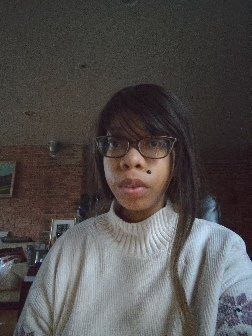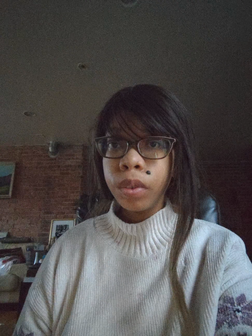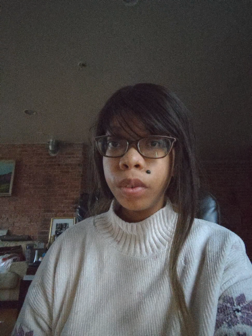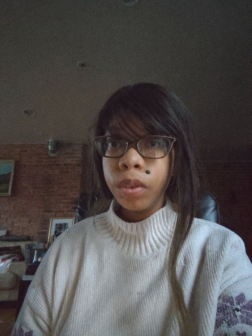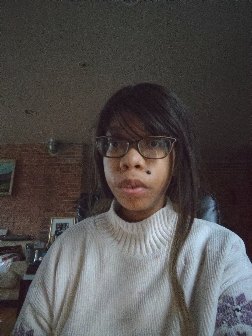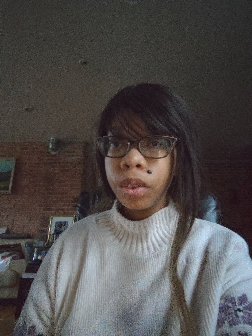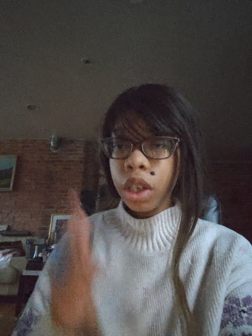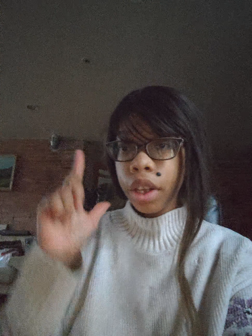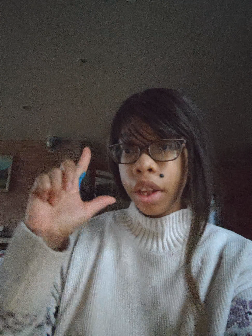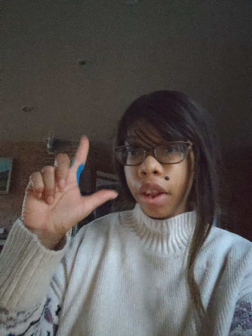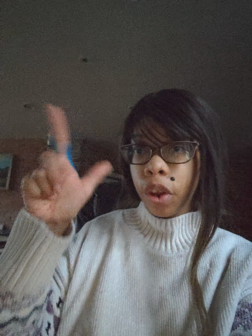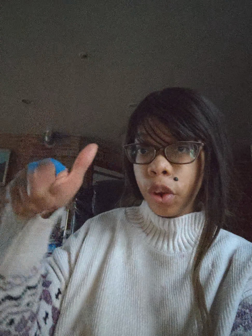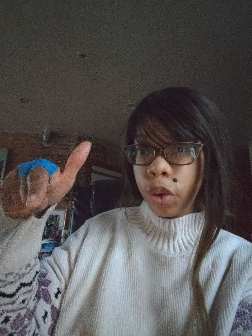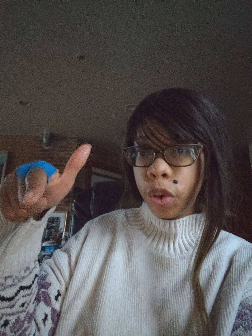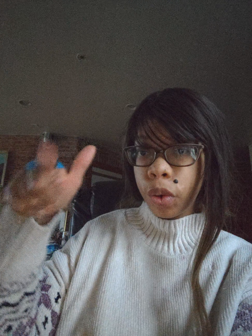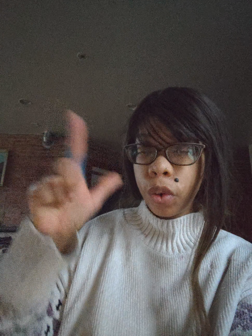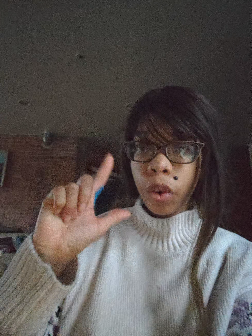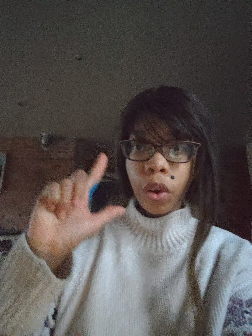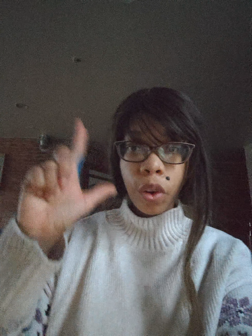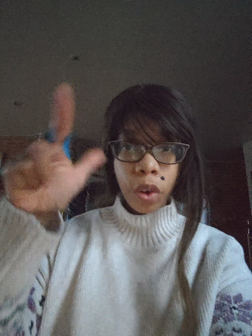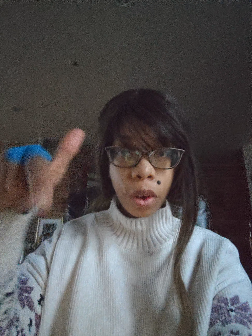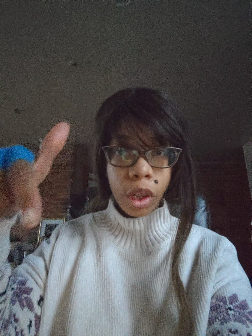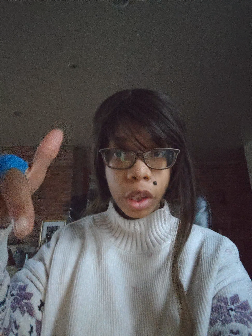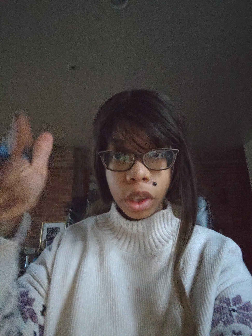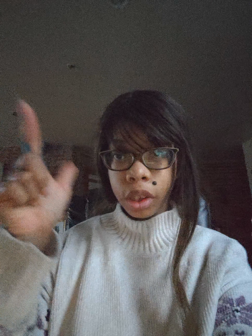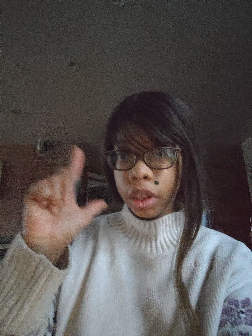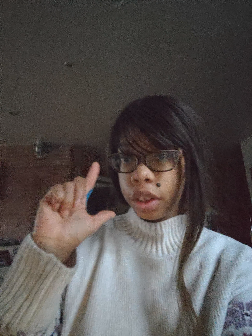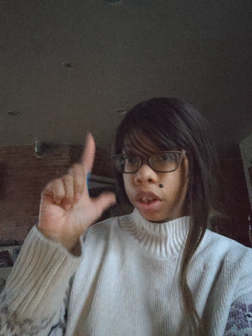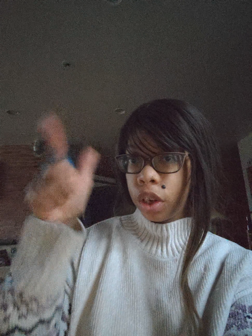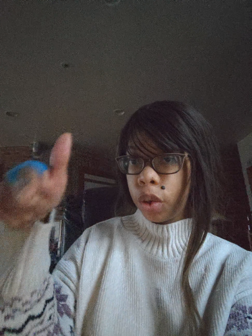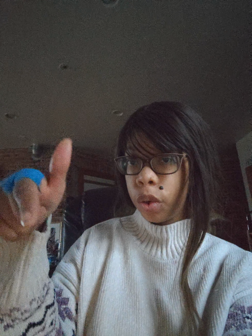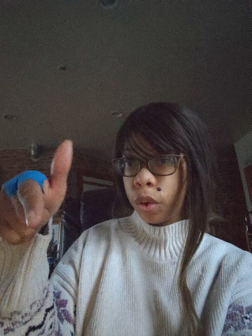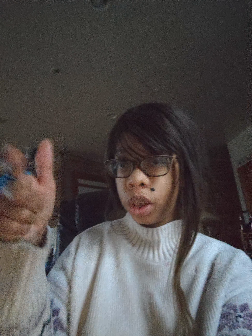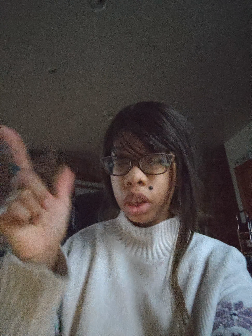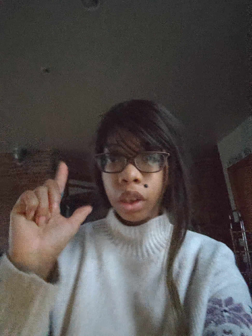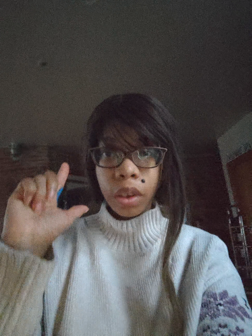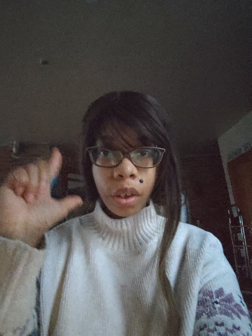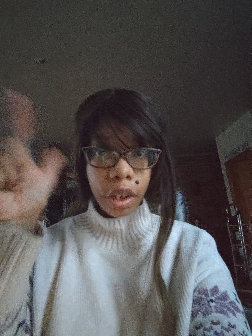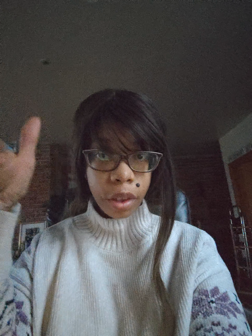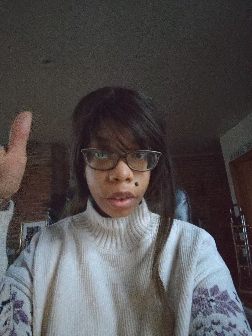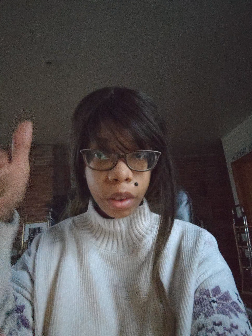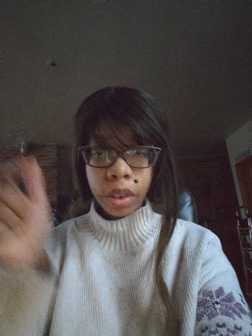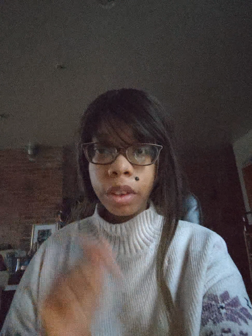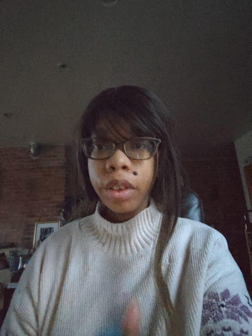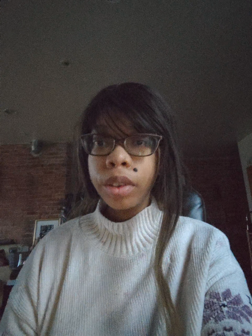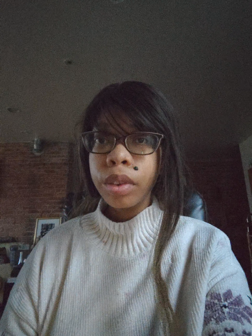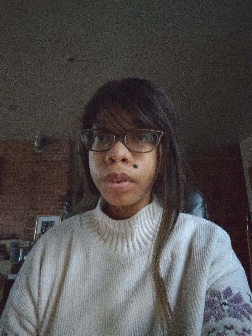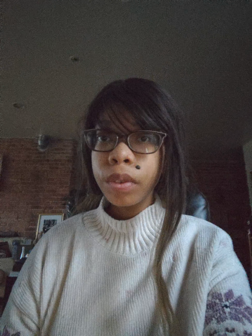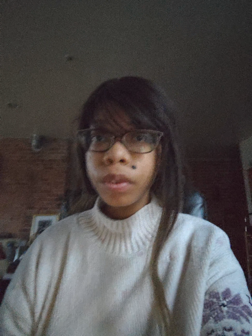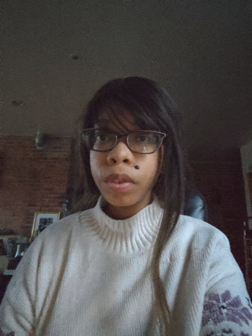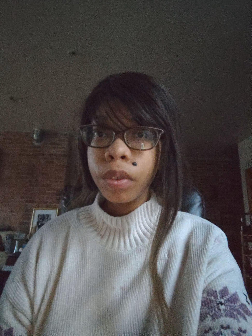later